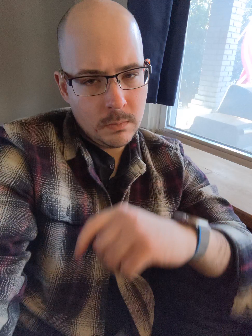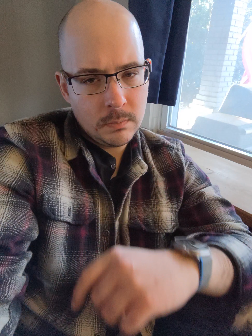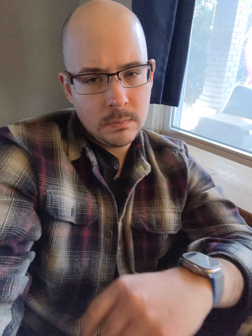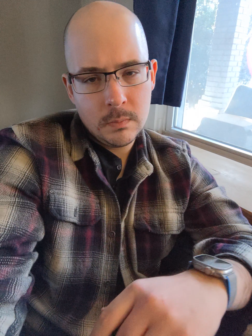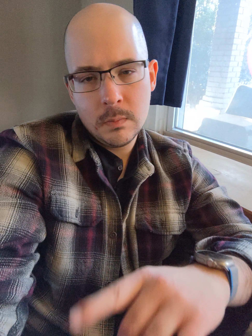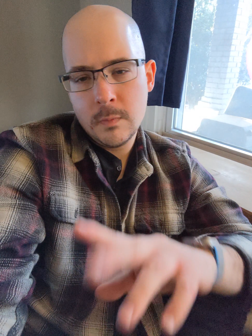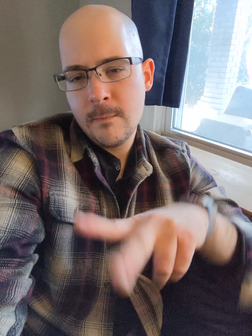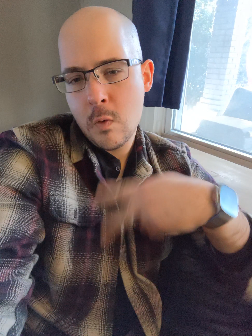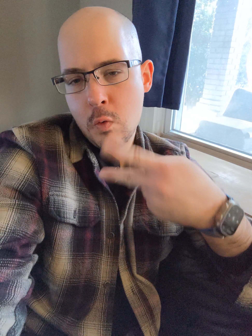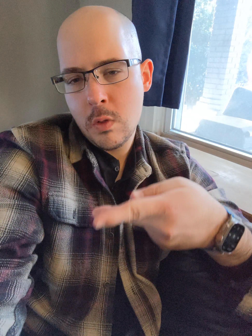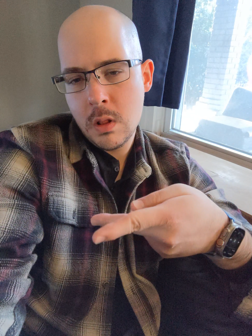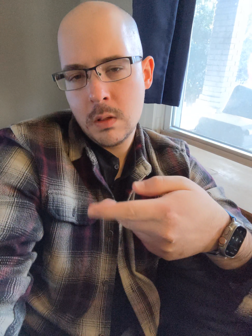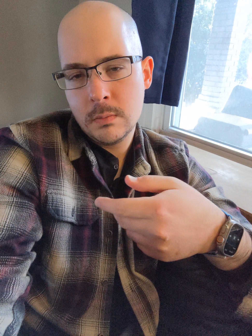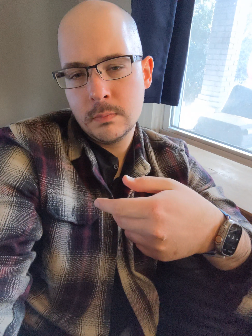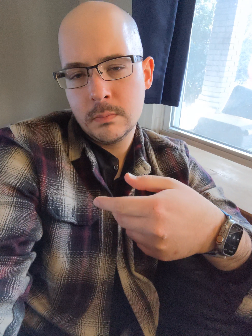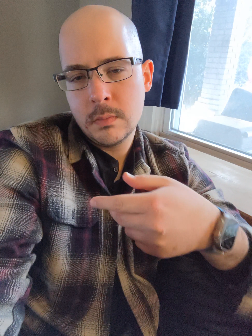fall